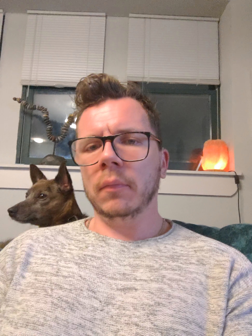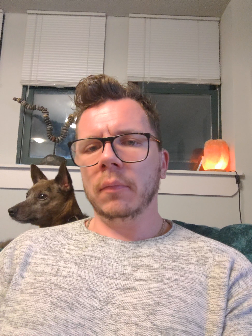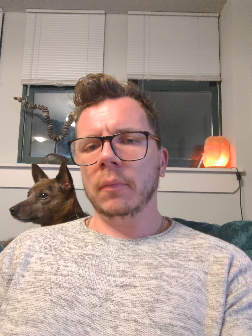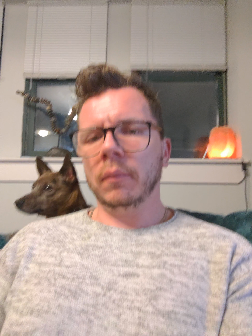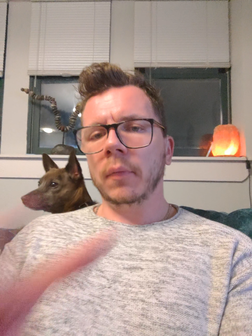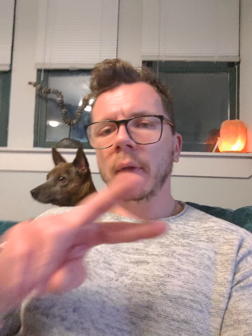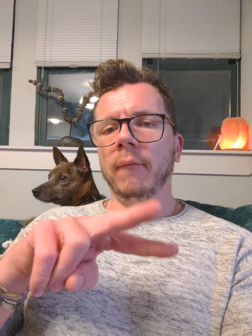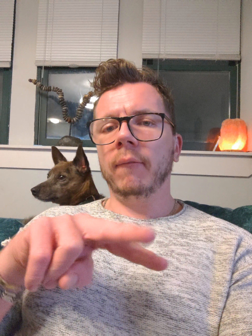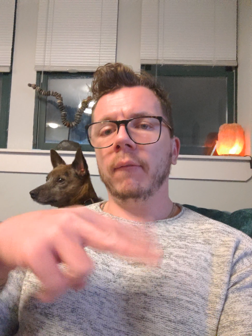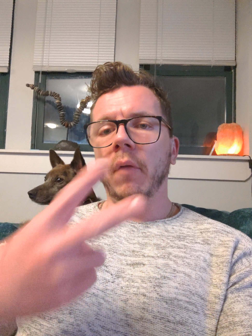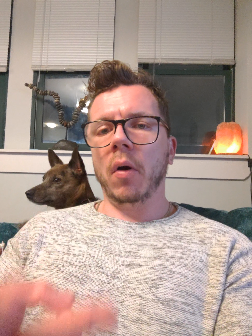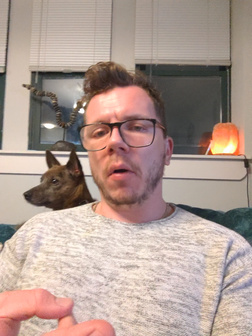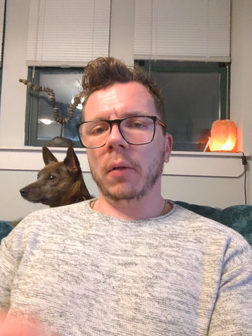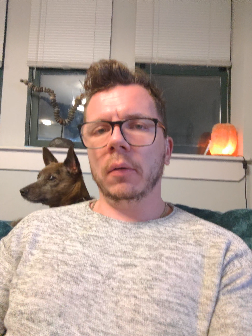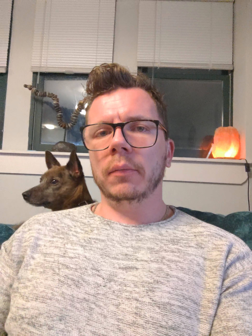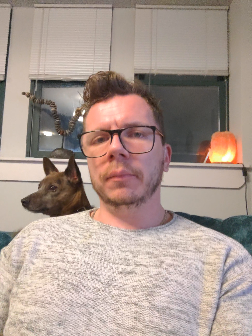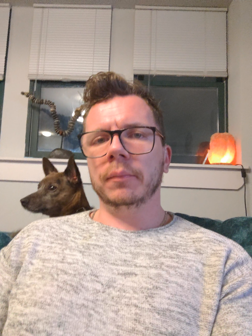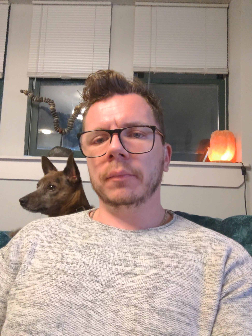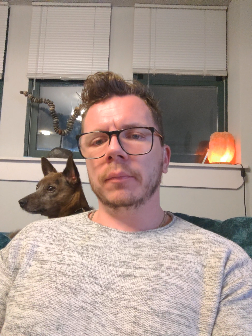fall